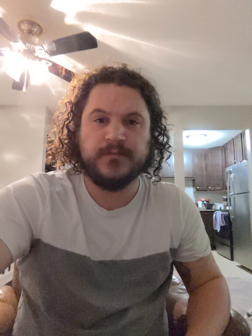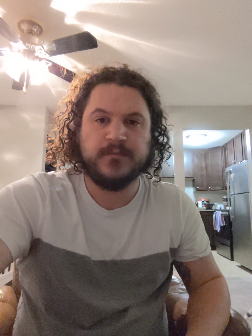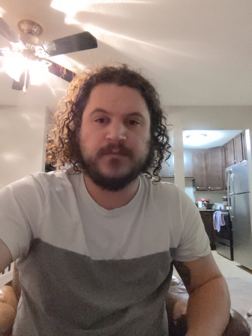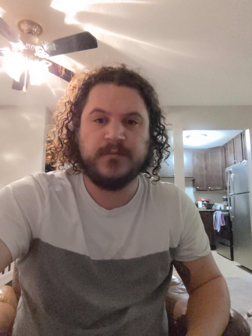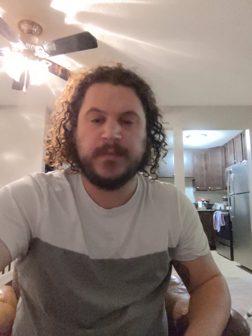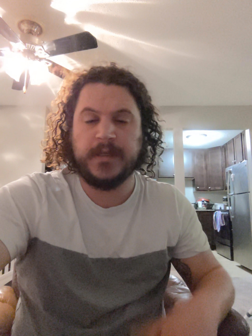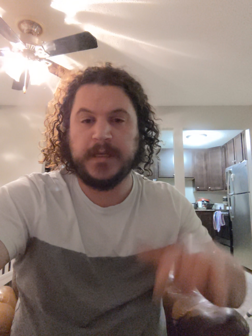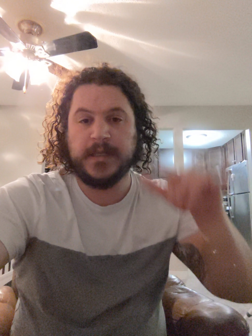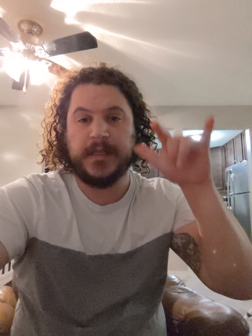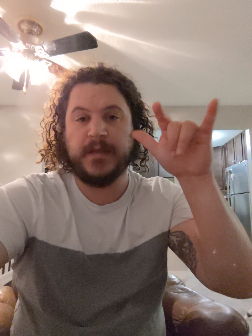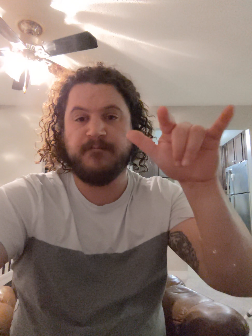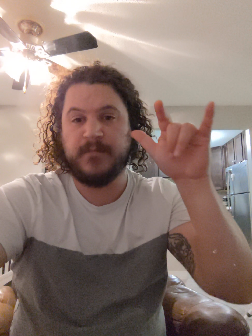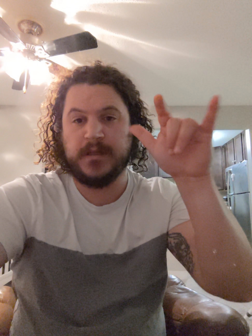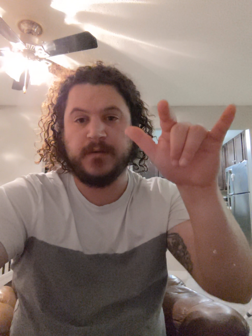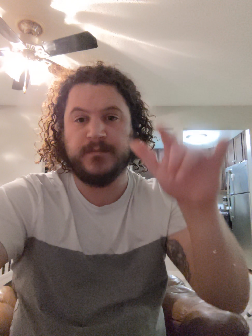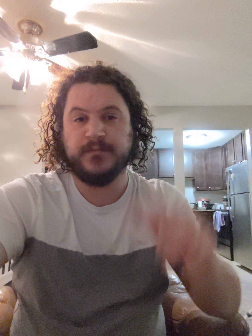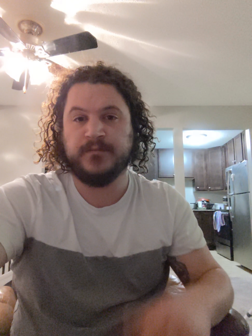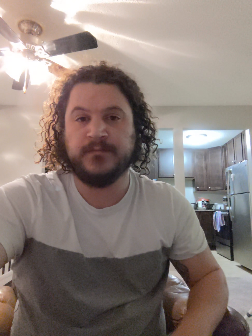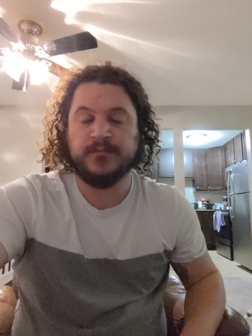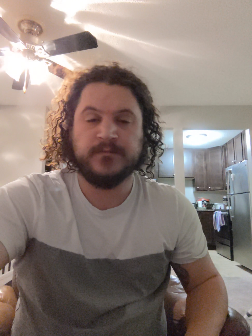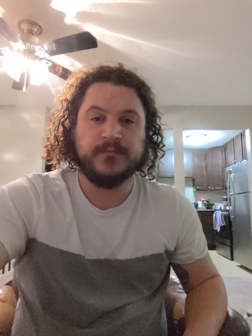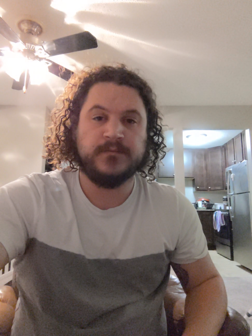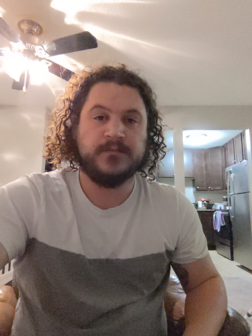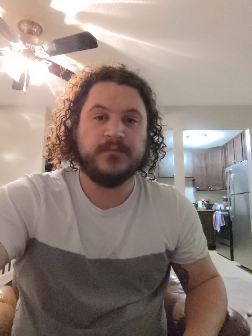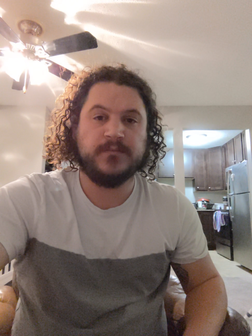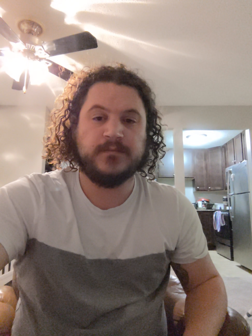airplane